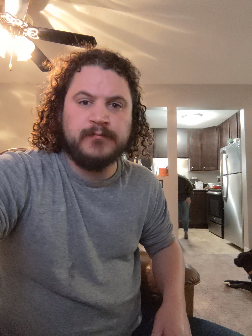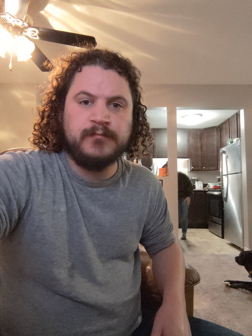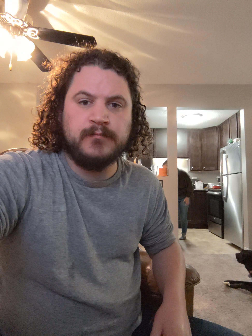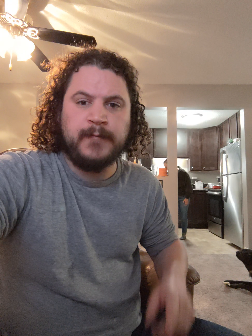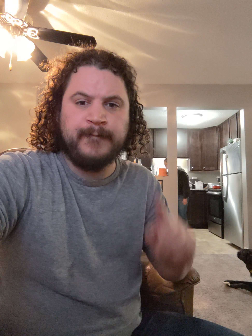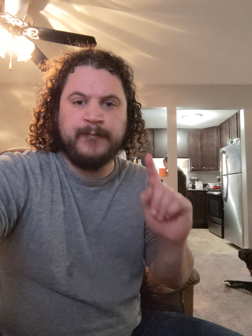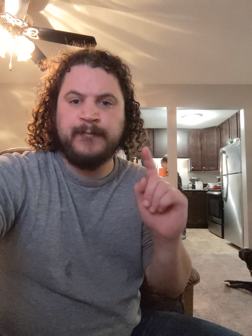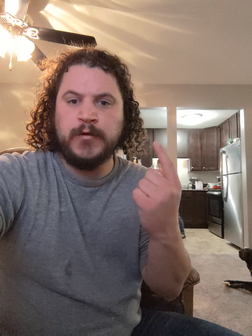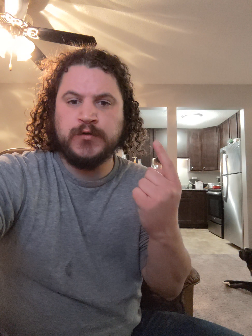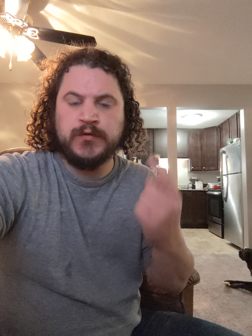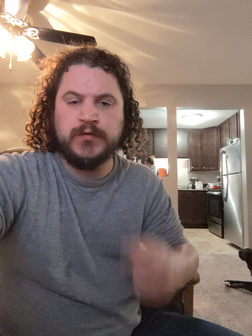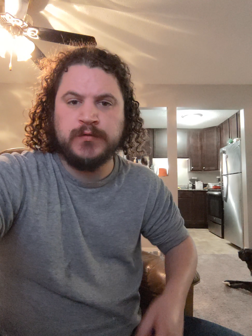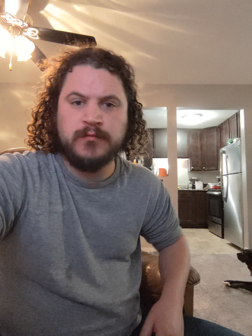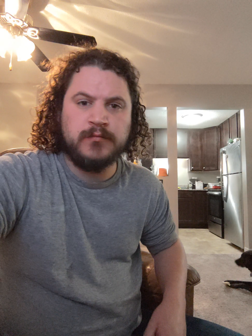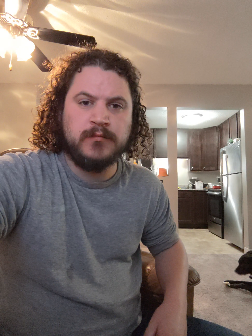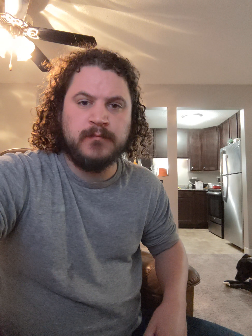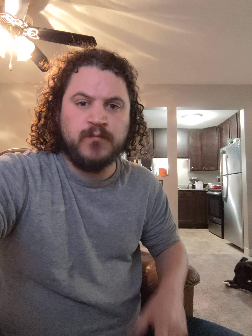first